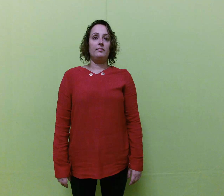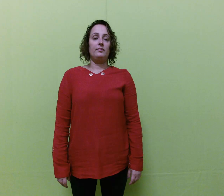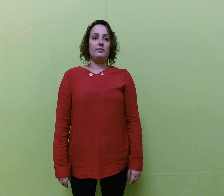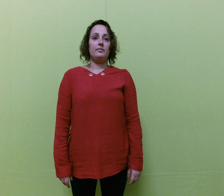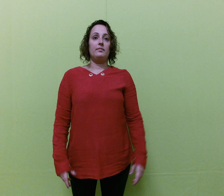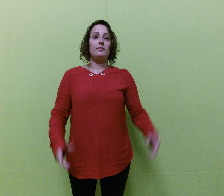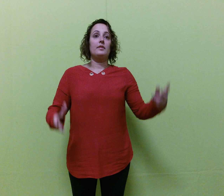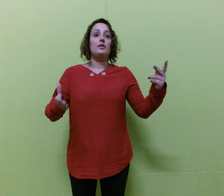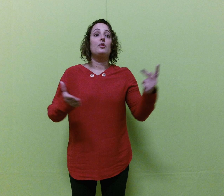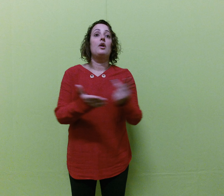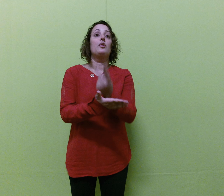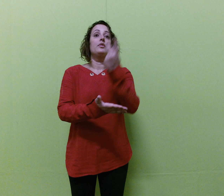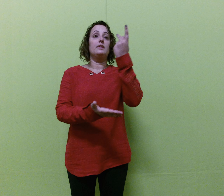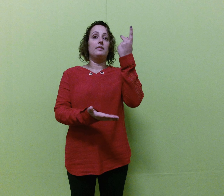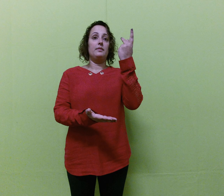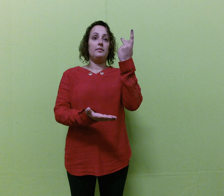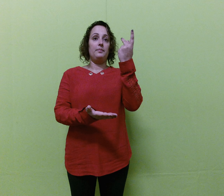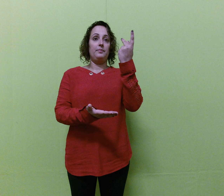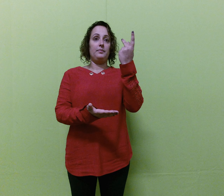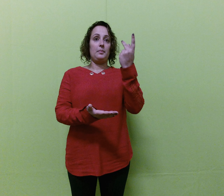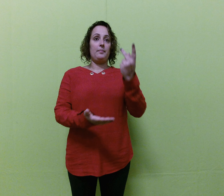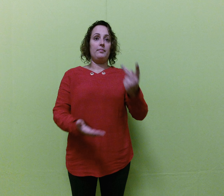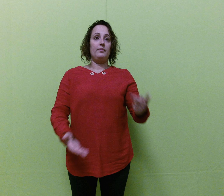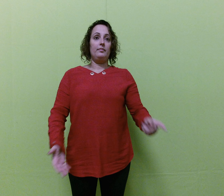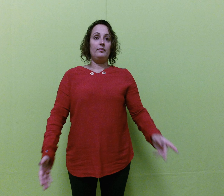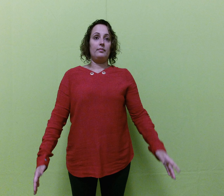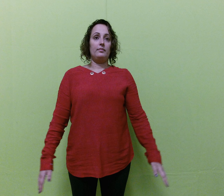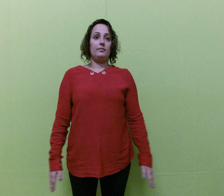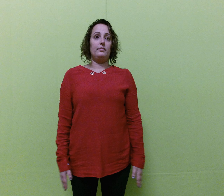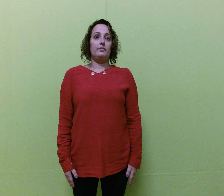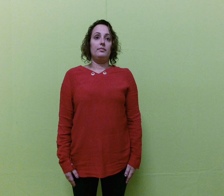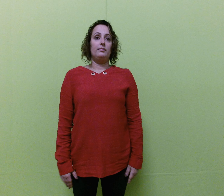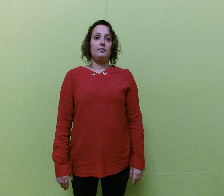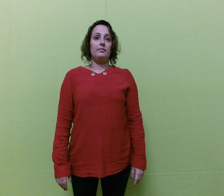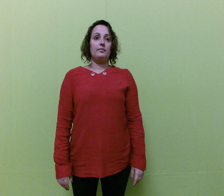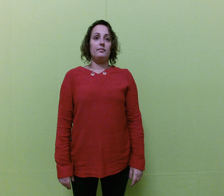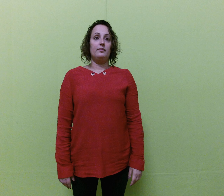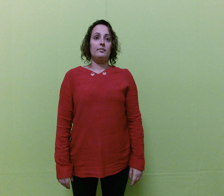acontecer